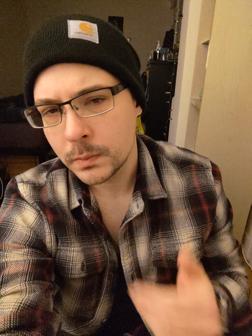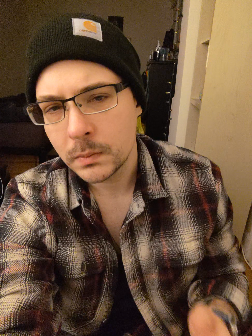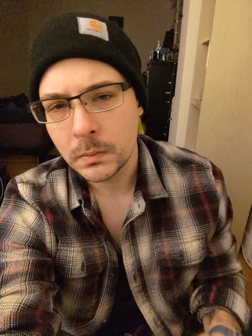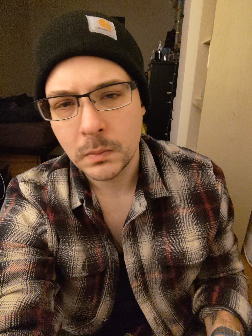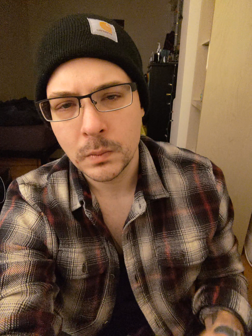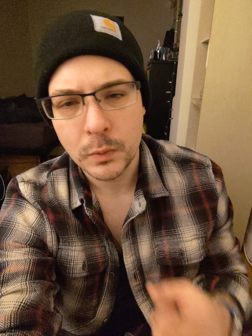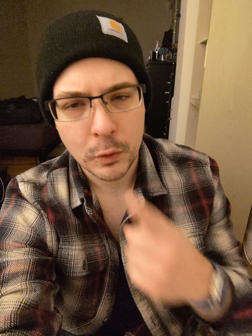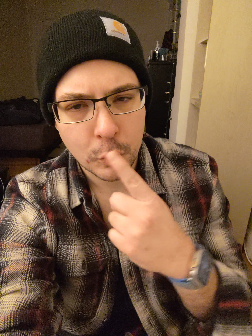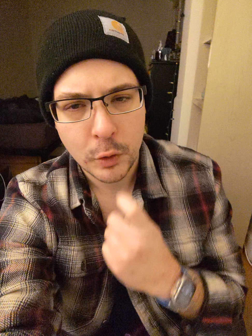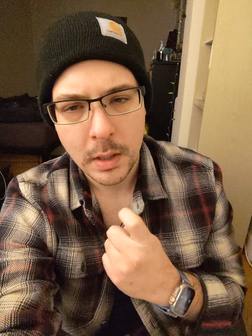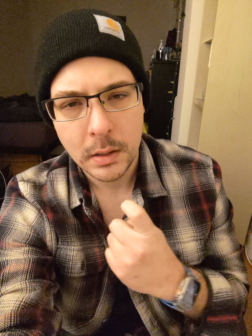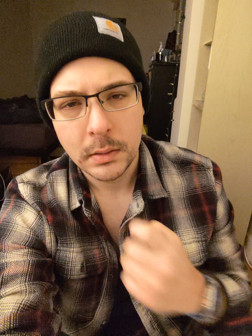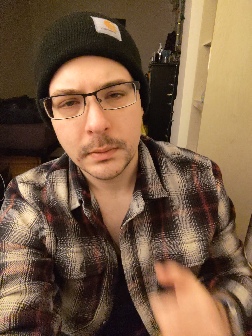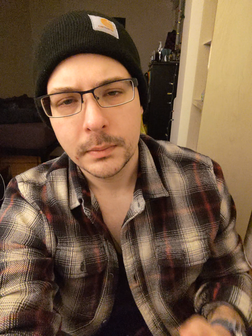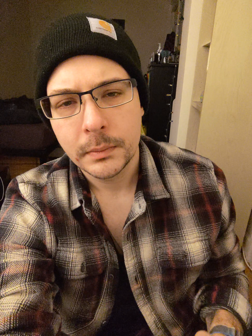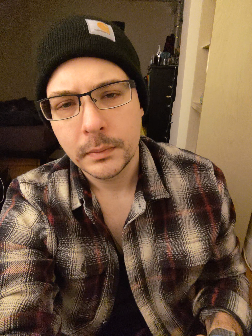red